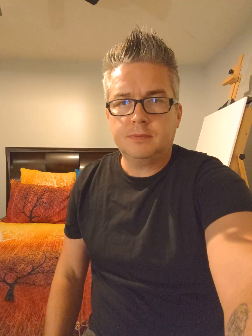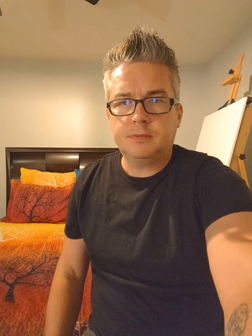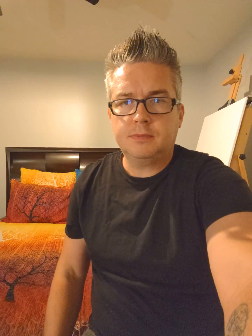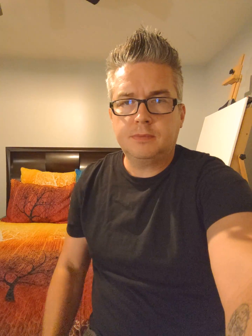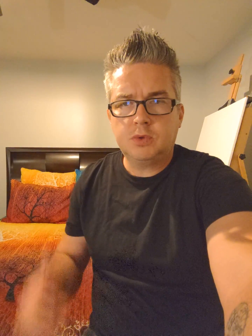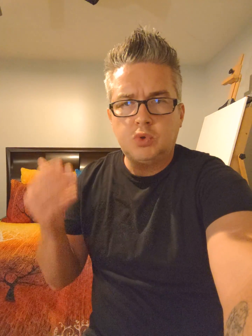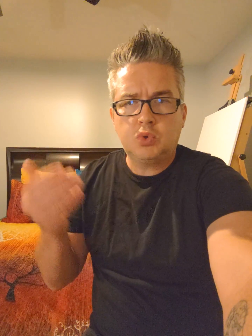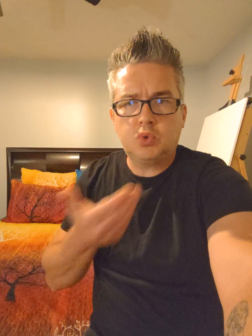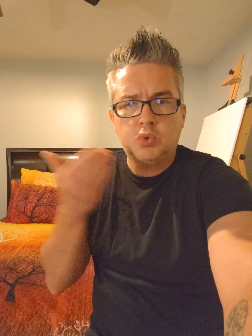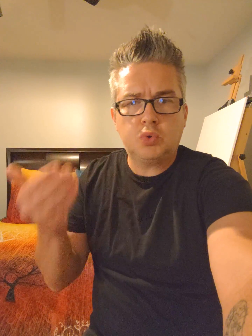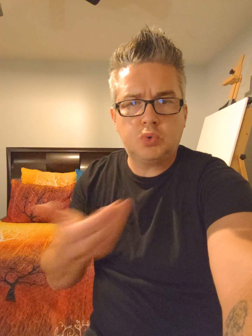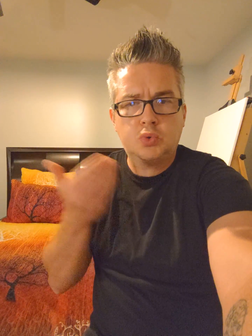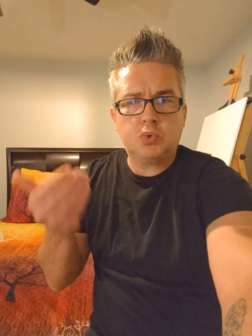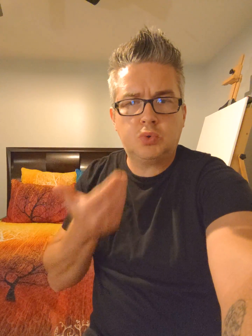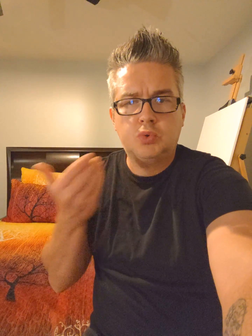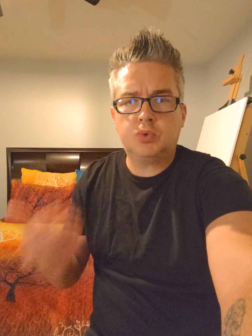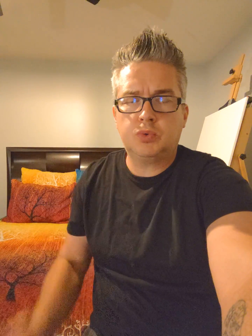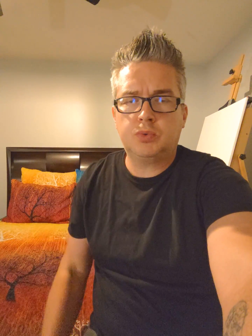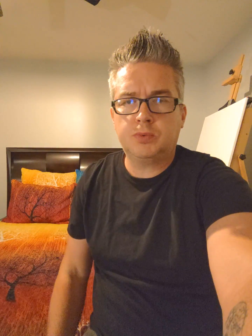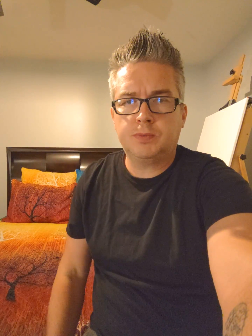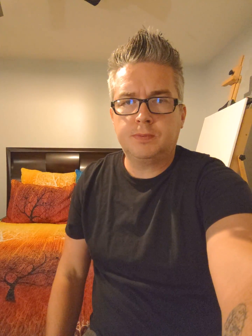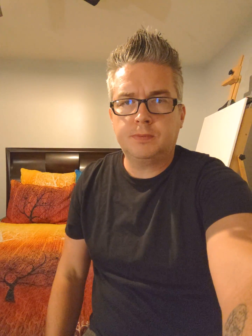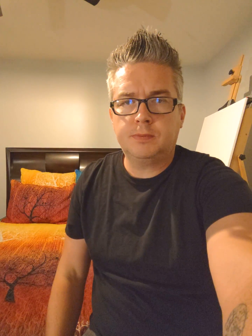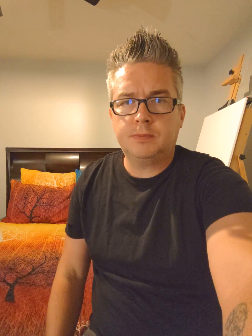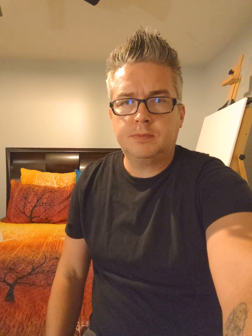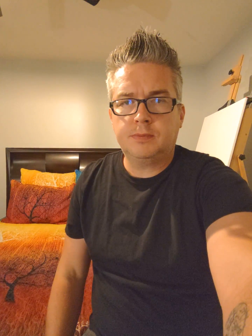new